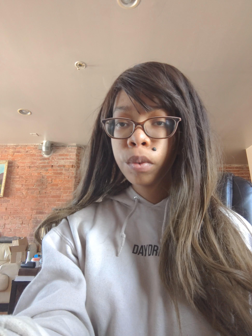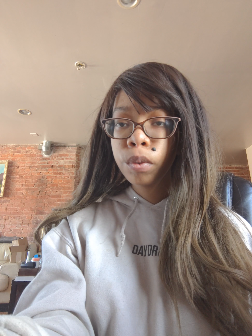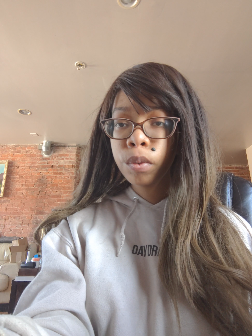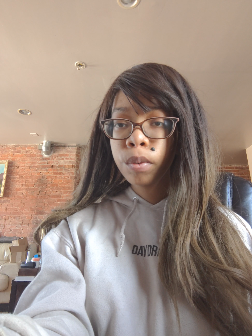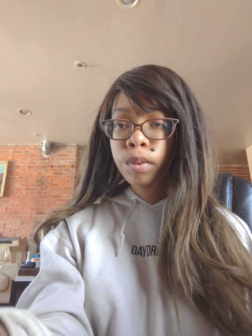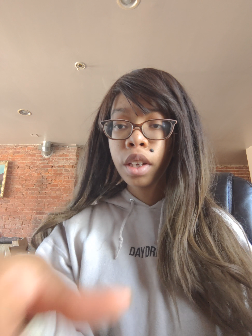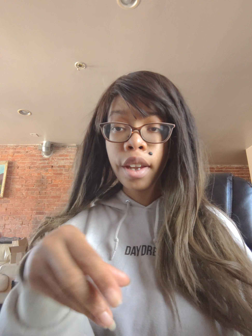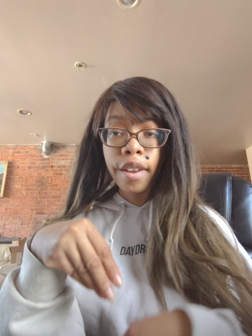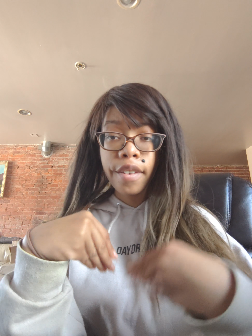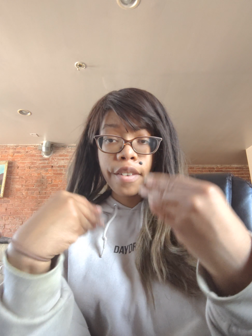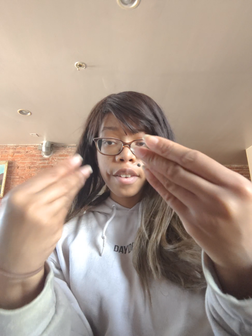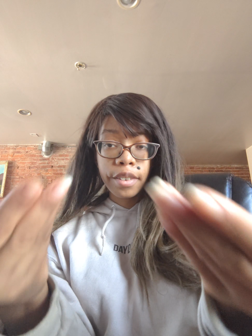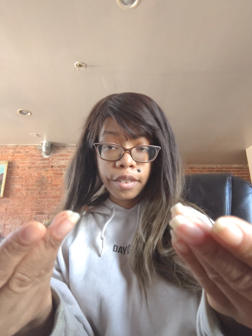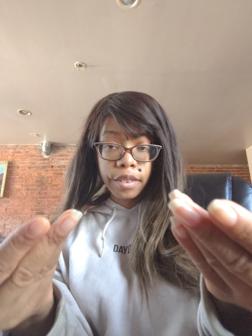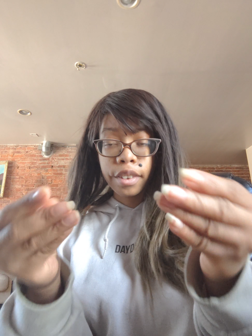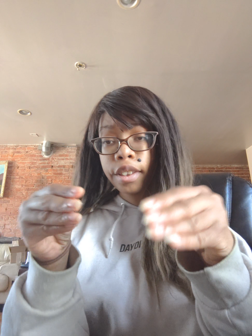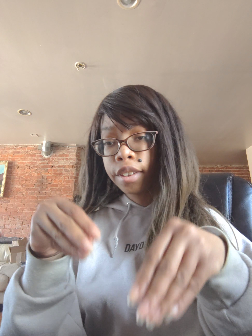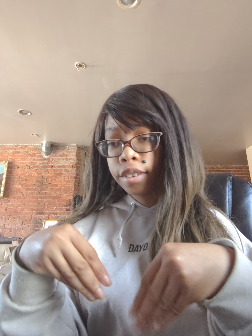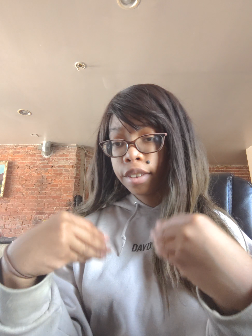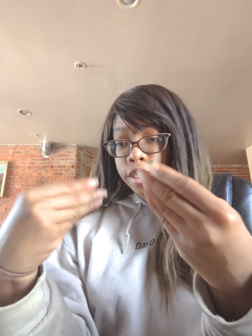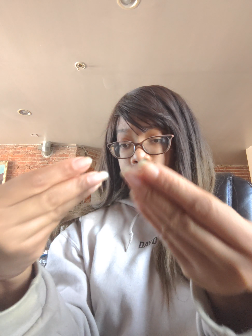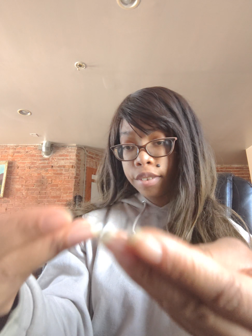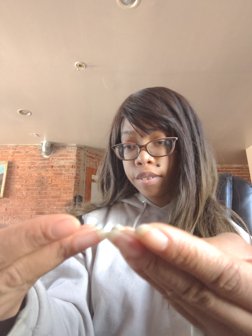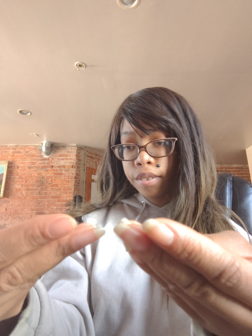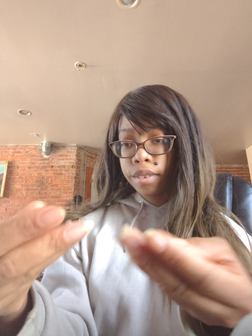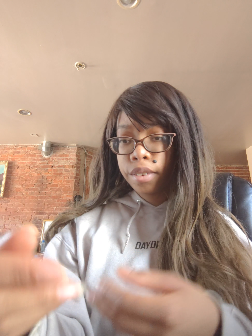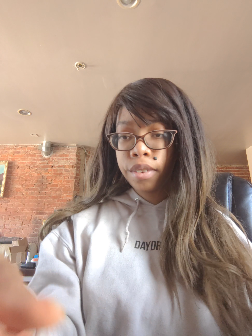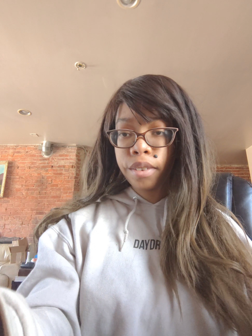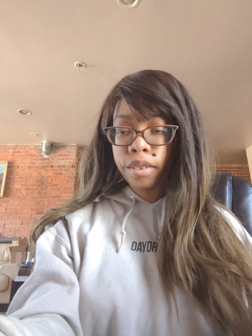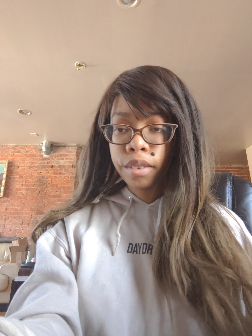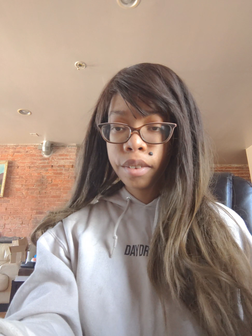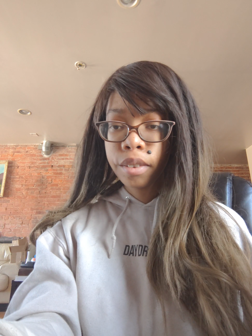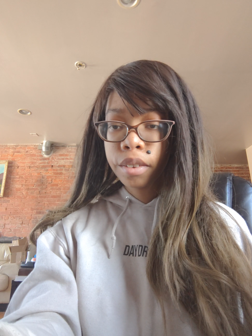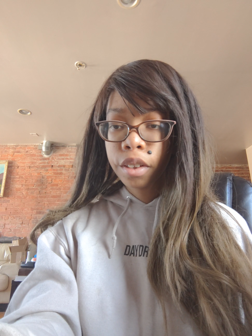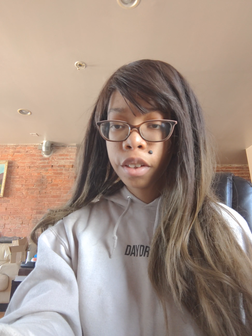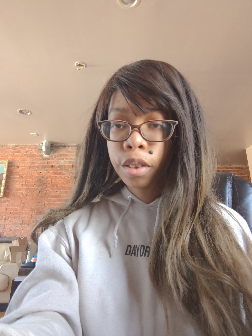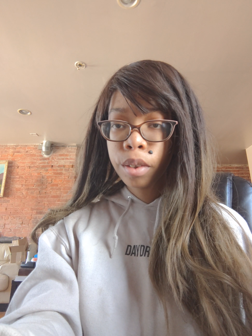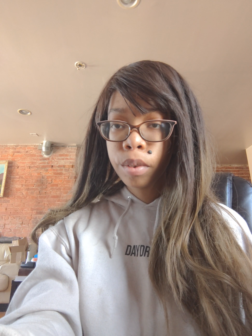give